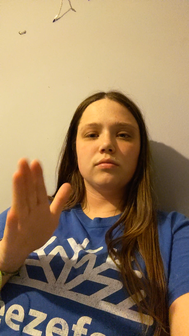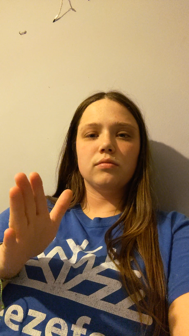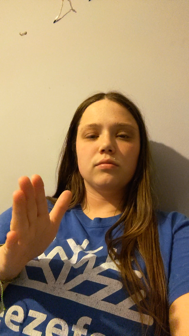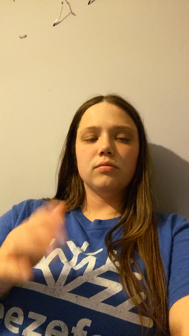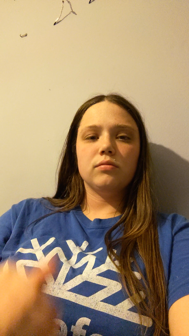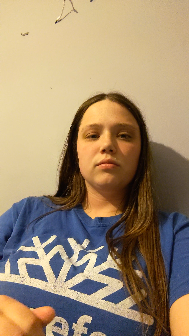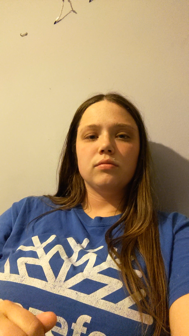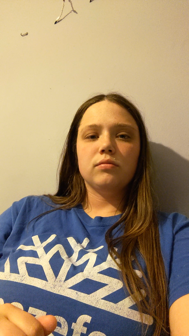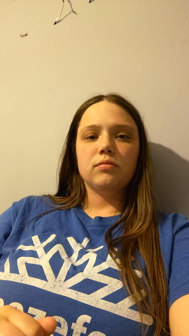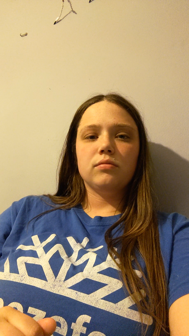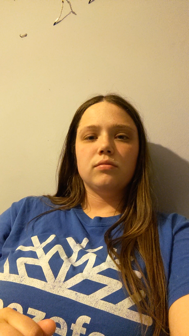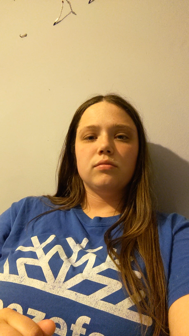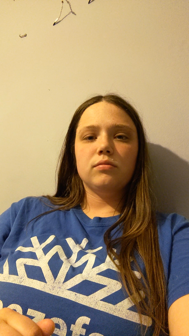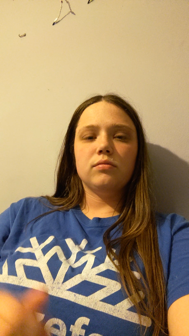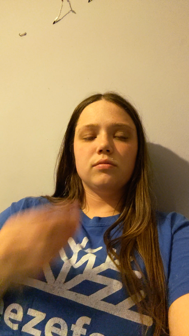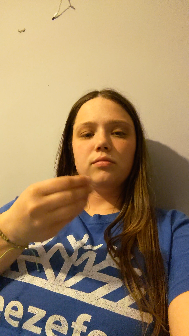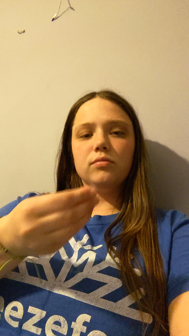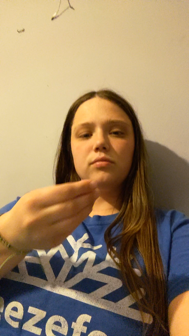feed